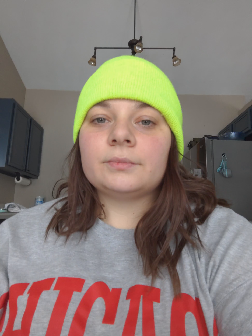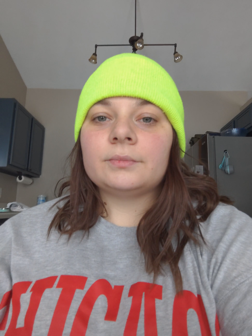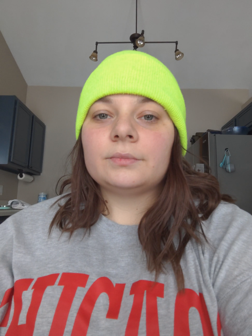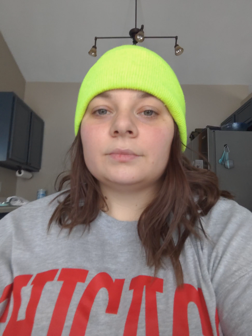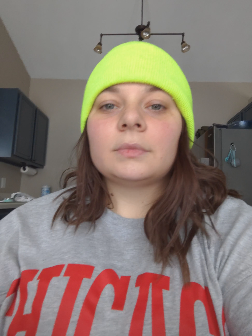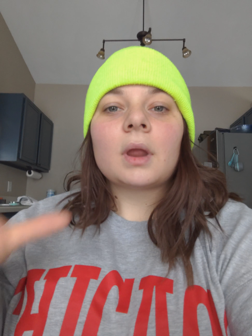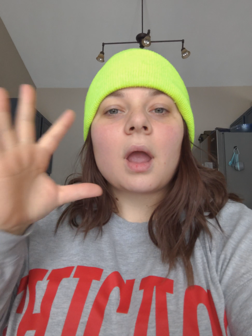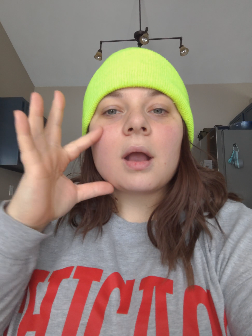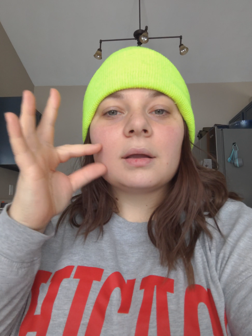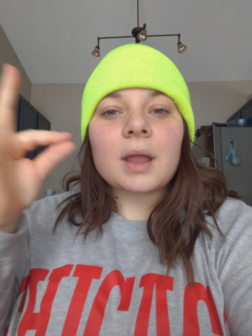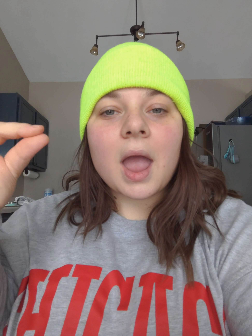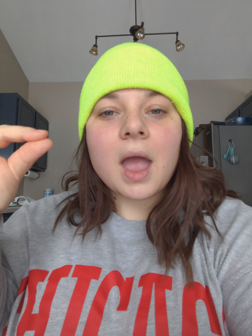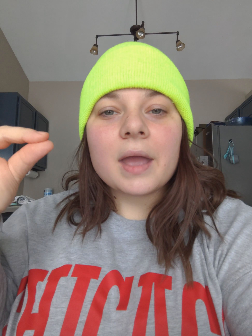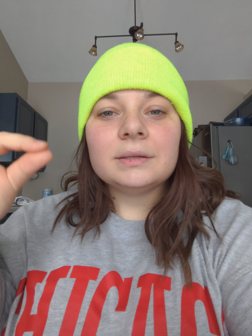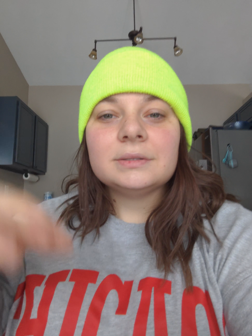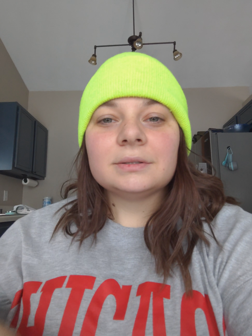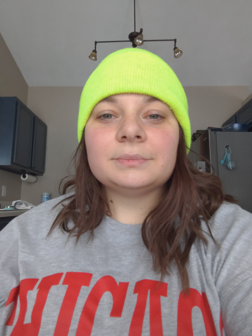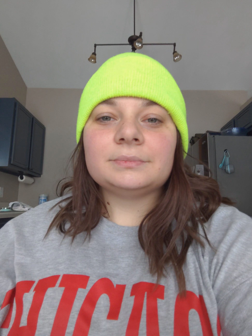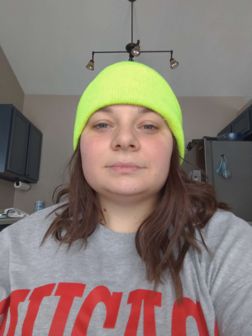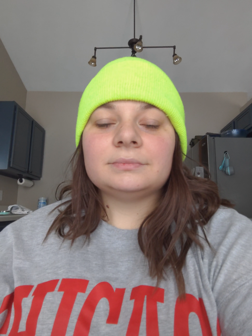cat